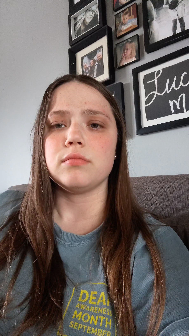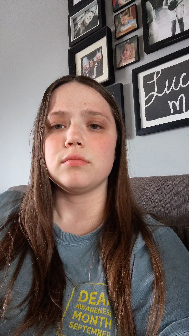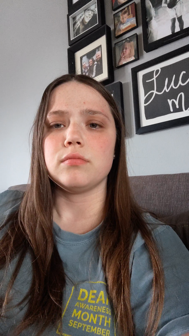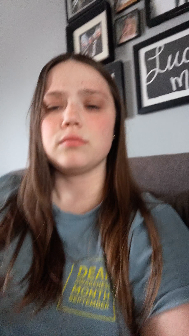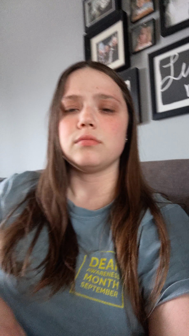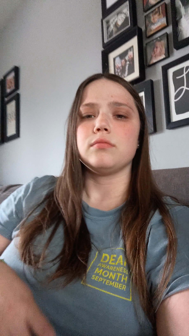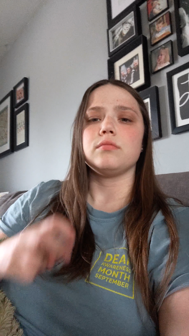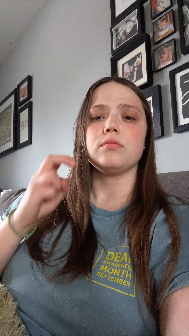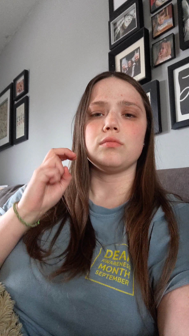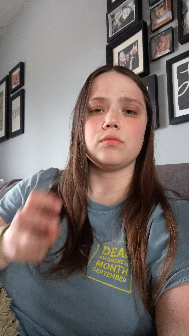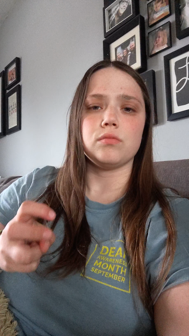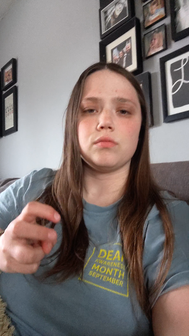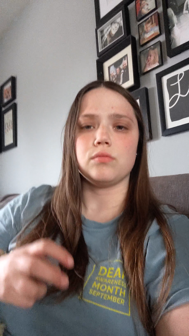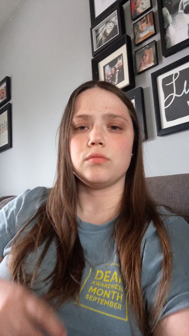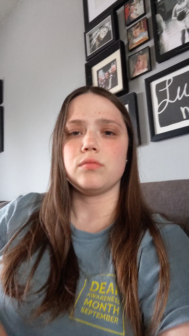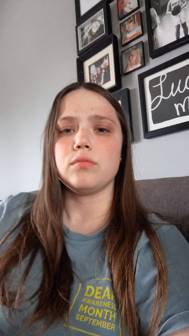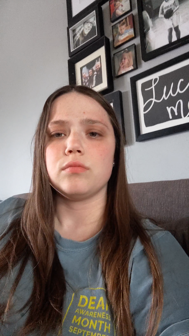hard